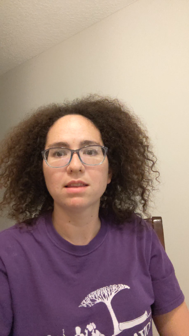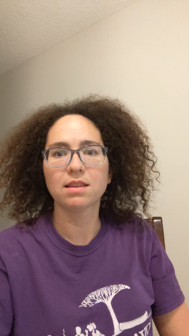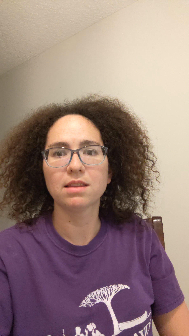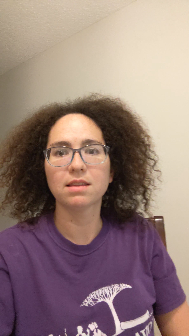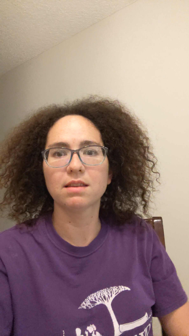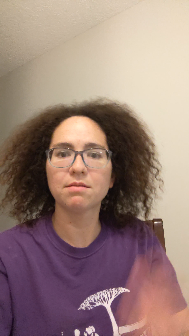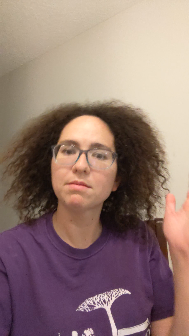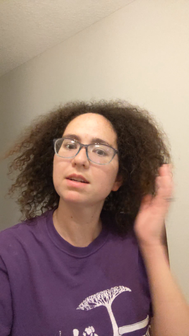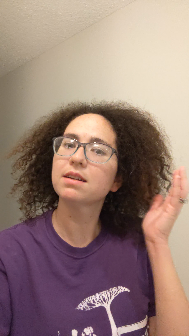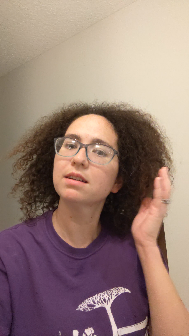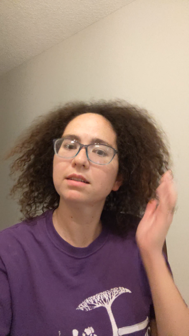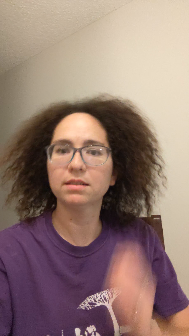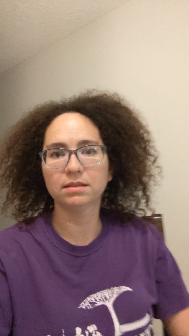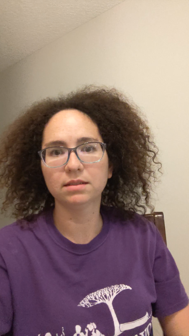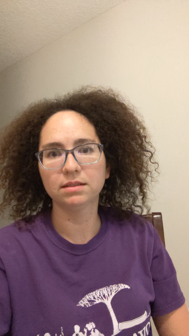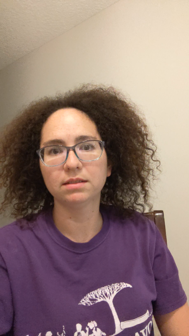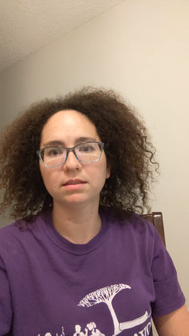pillow